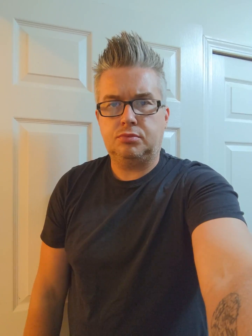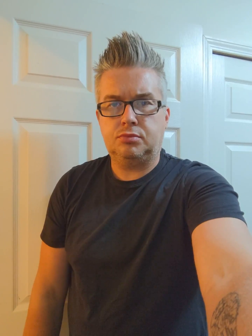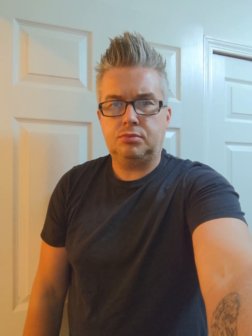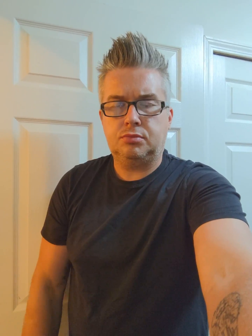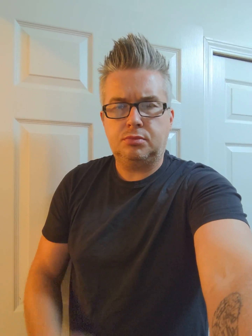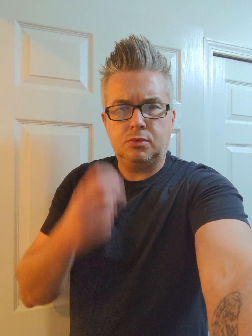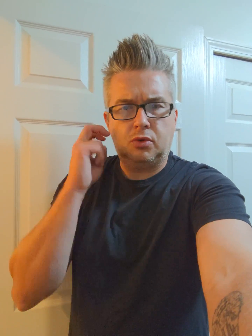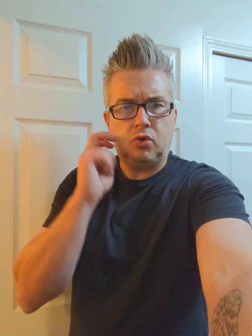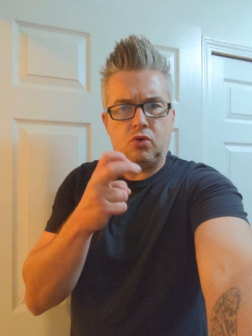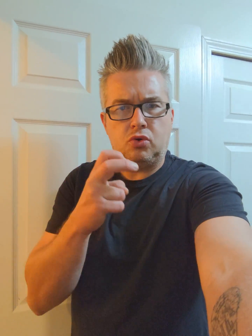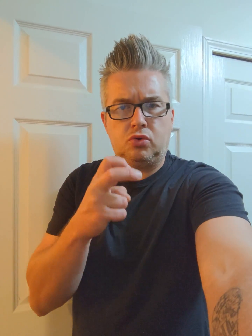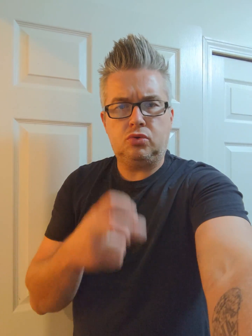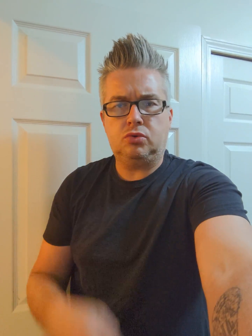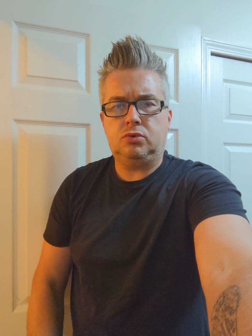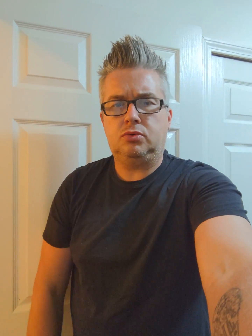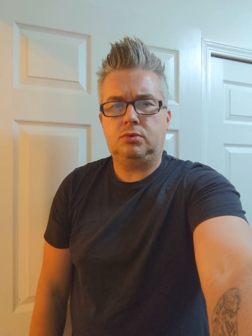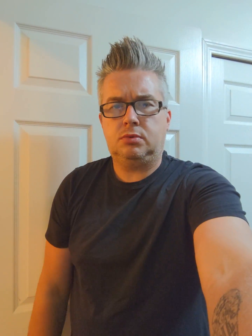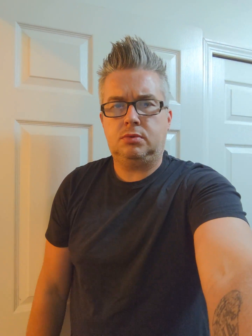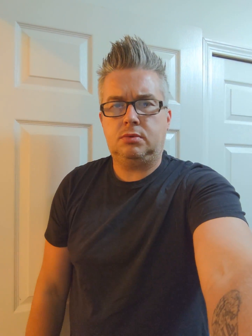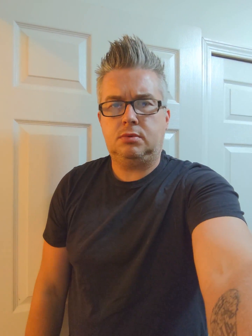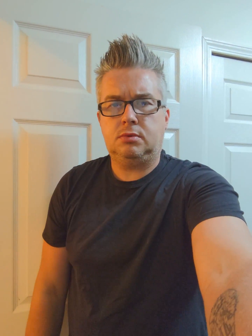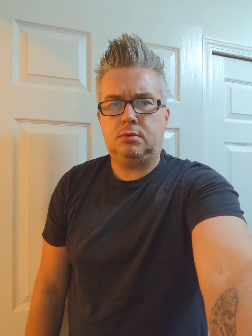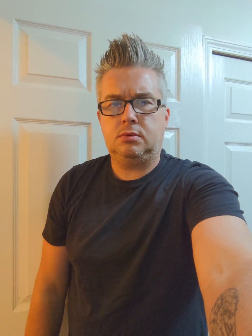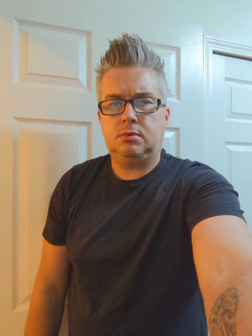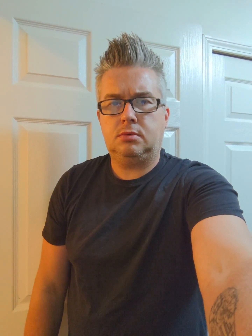hard